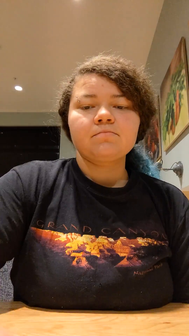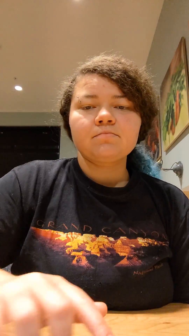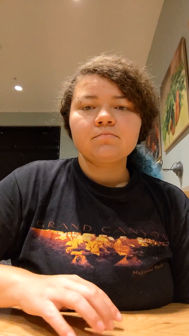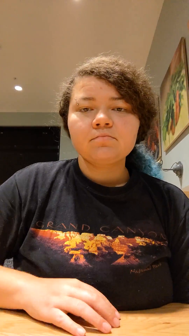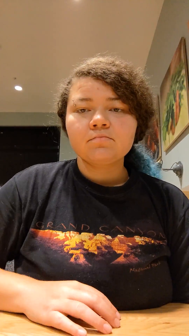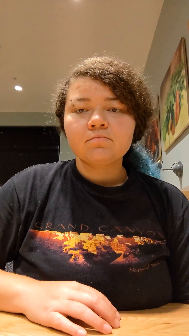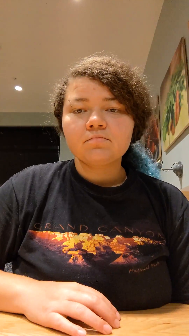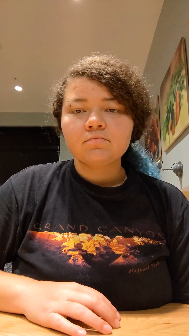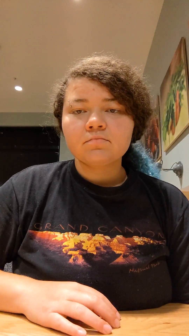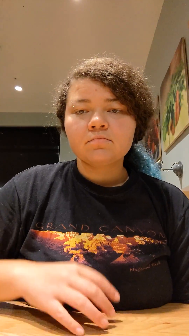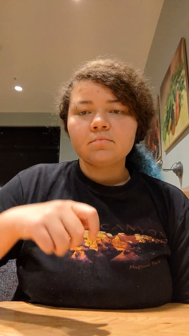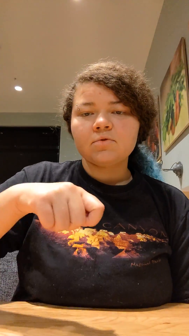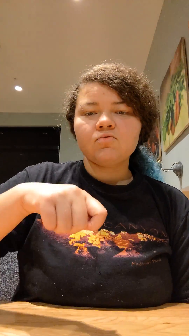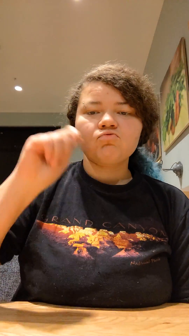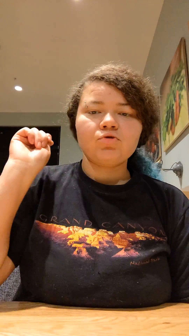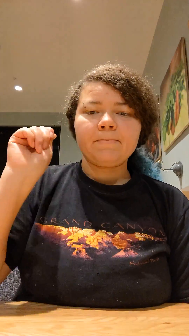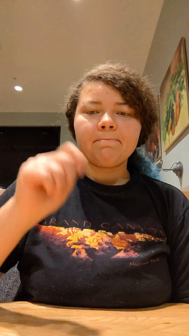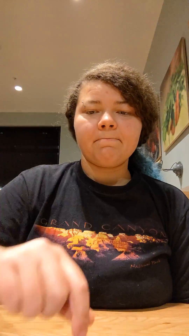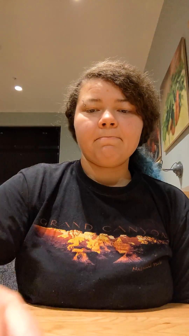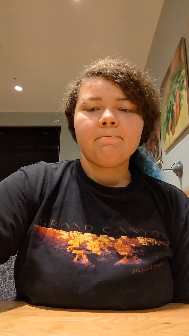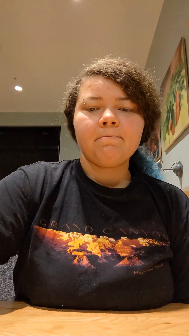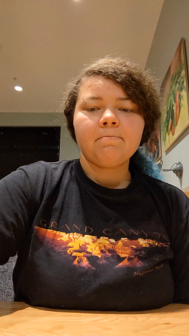rip